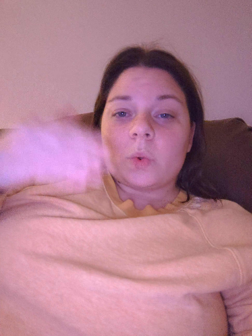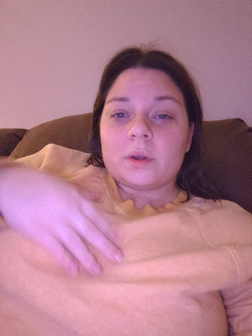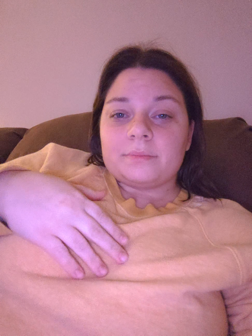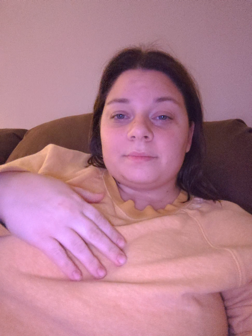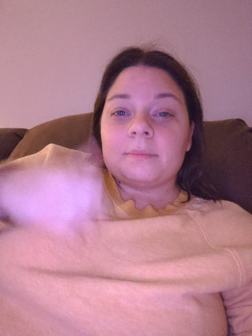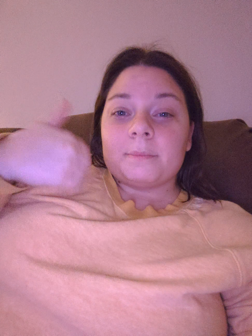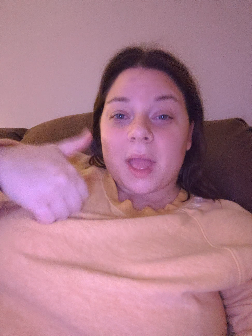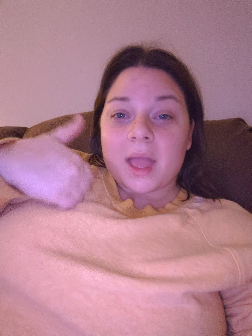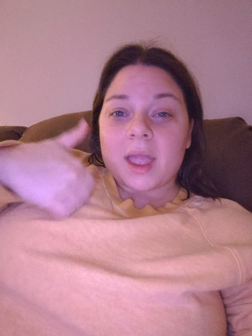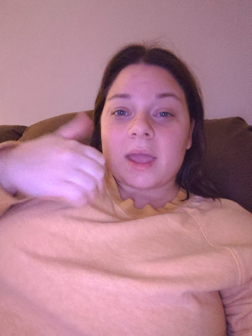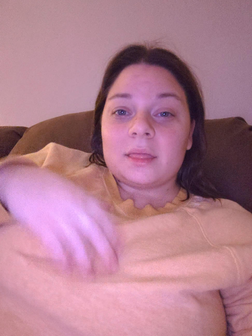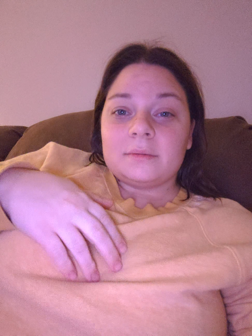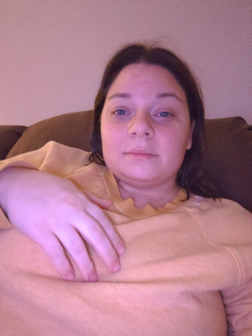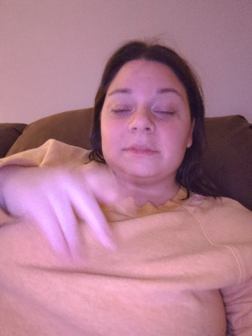bath